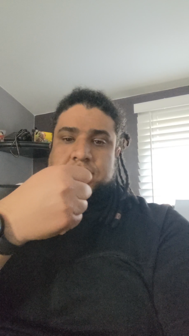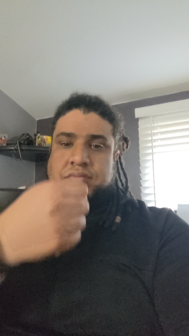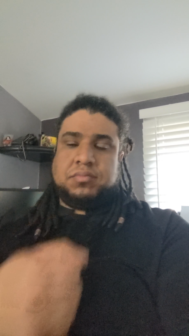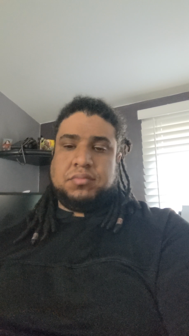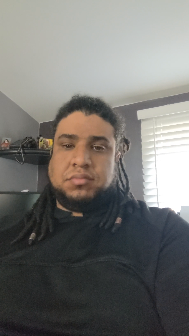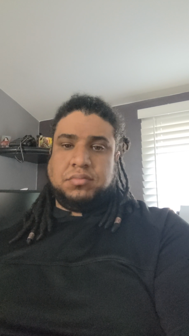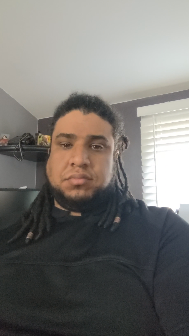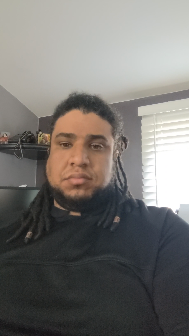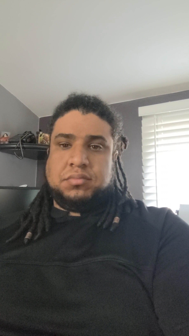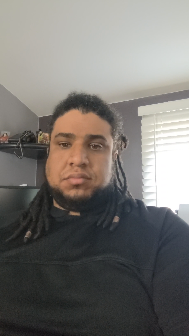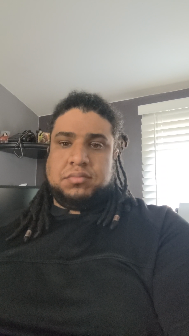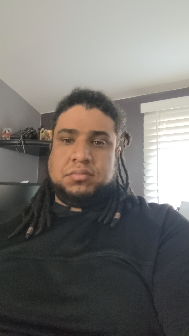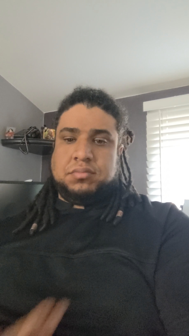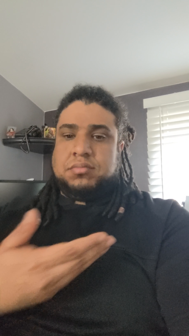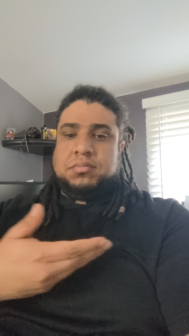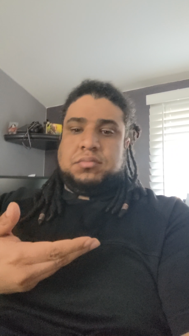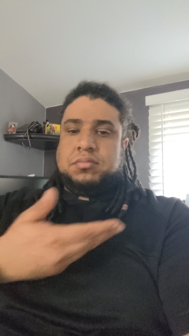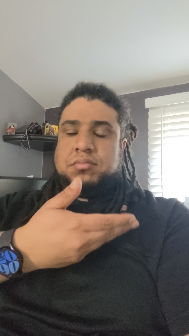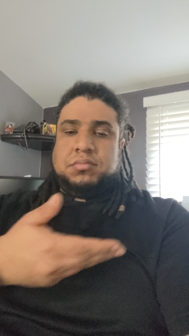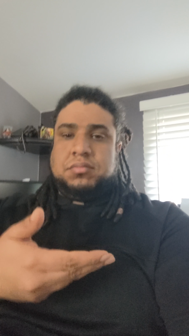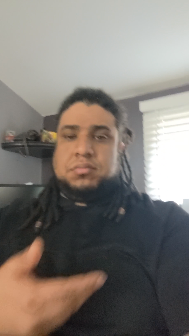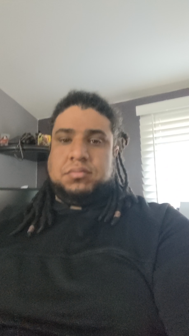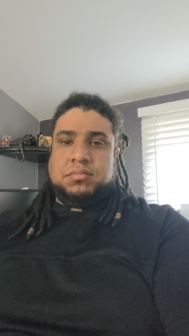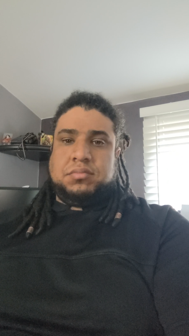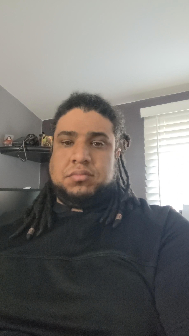baby